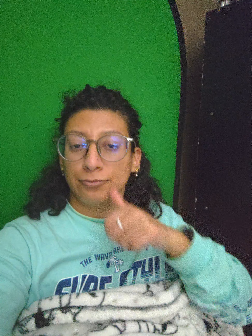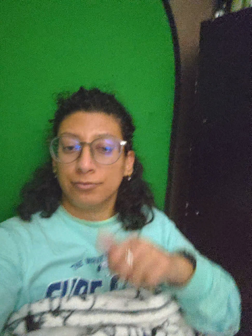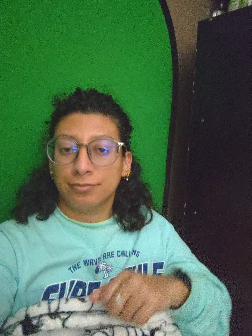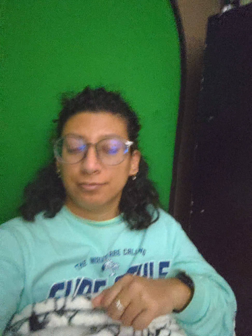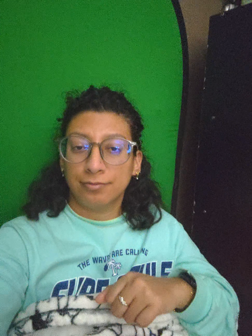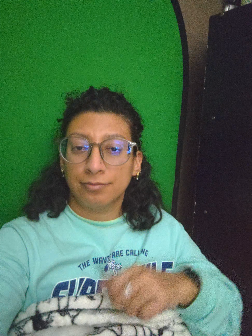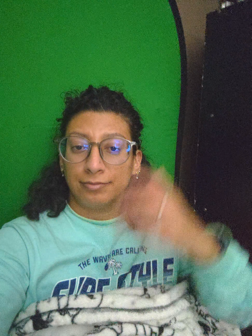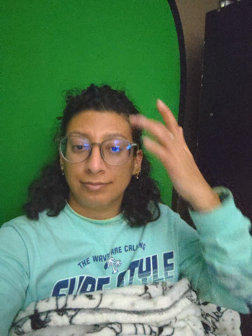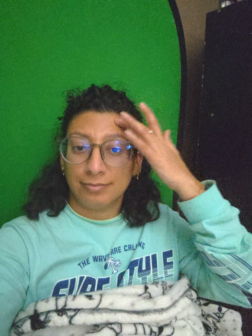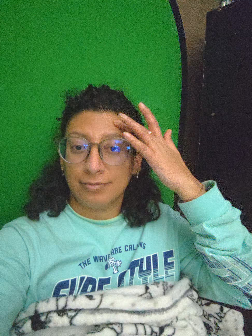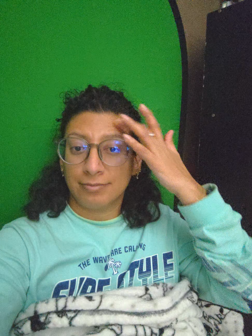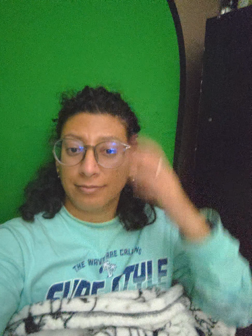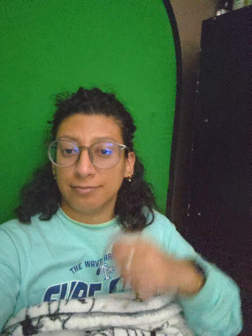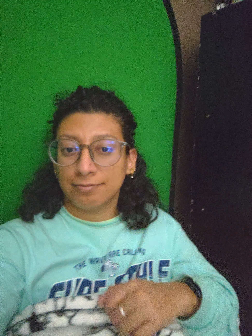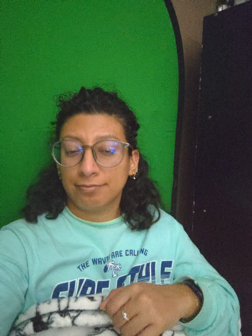sick